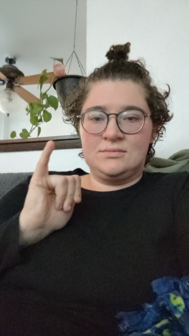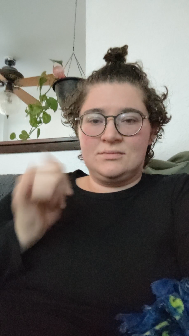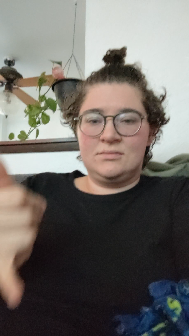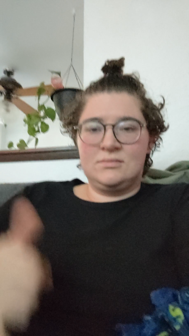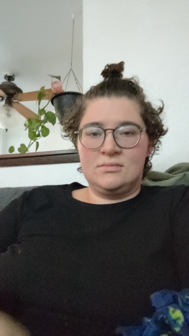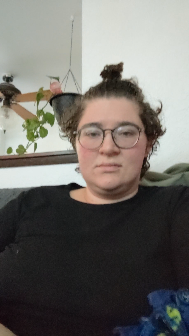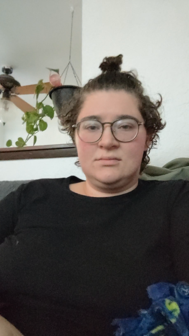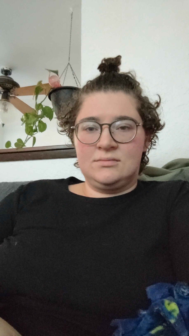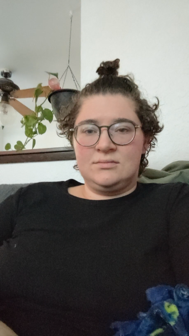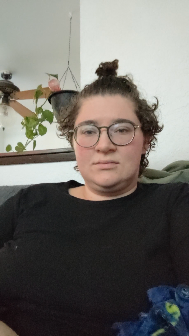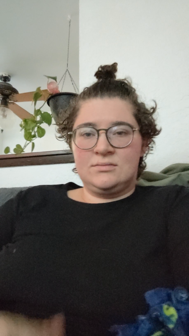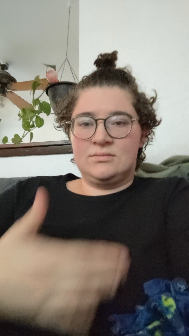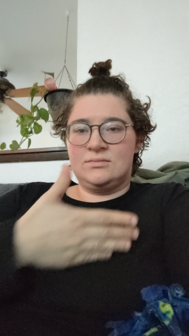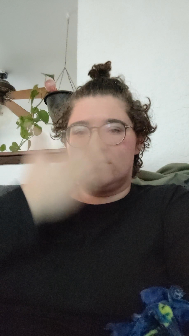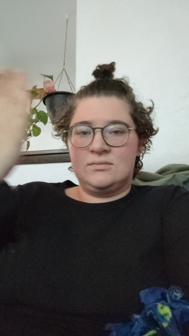all gone